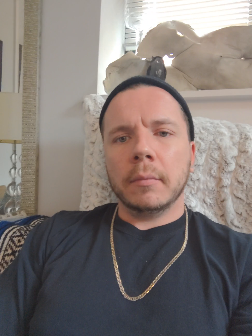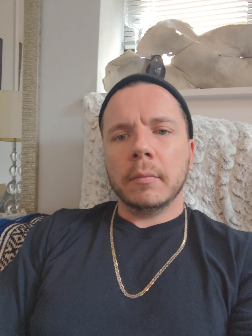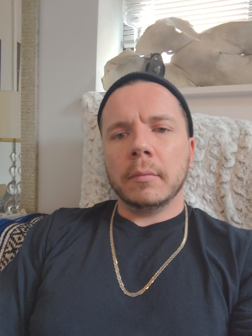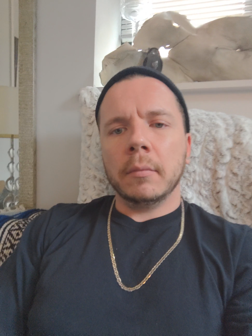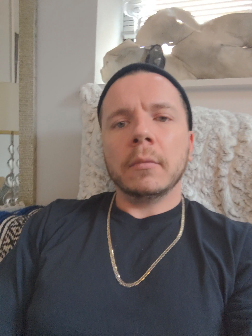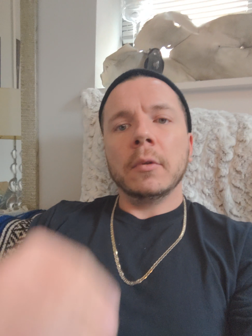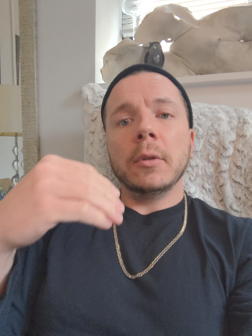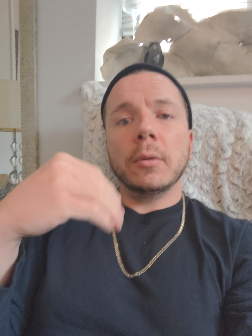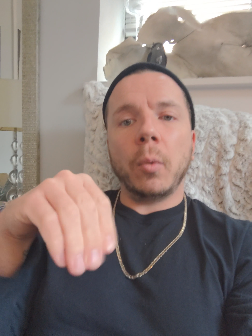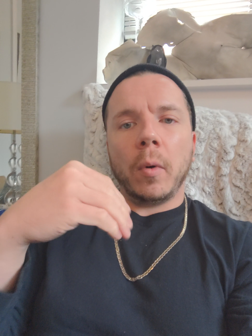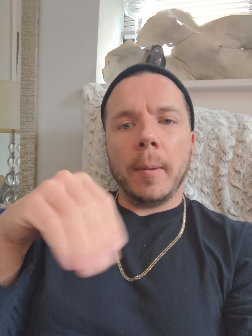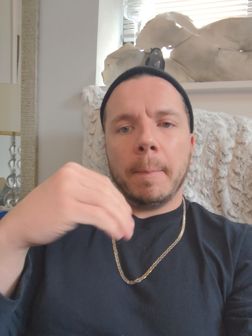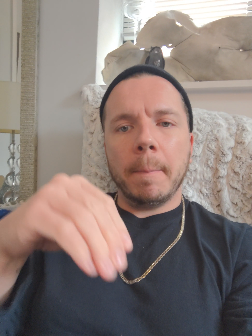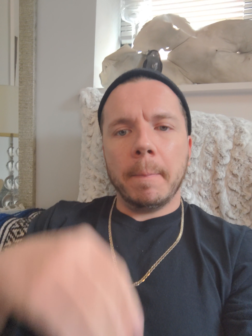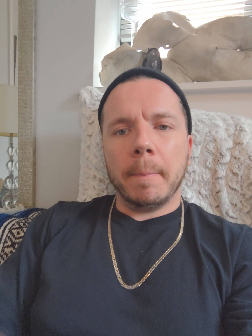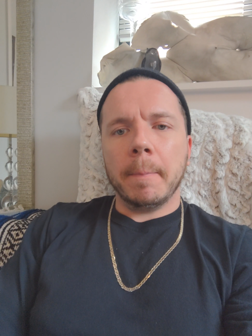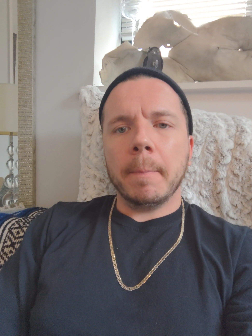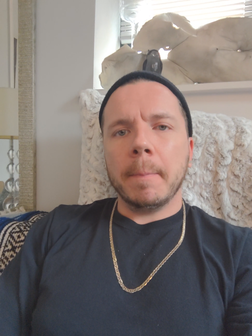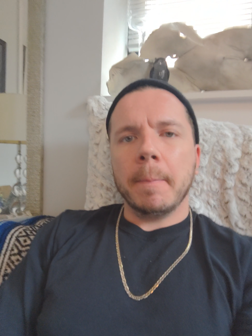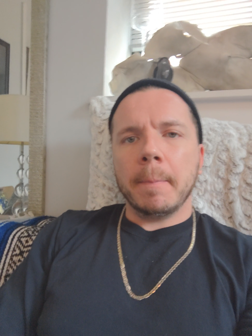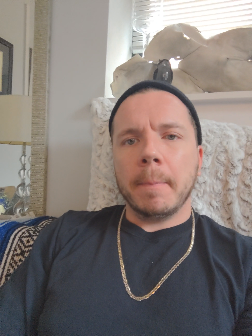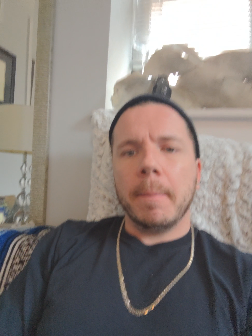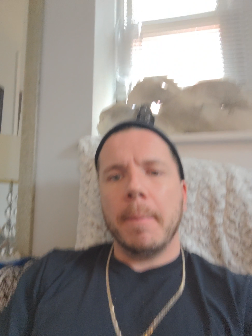store